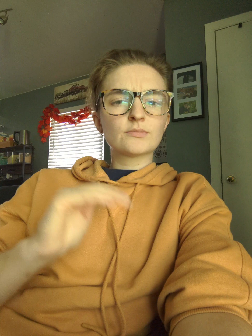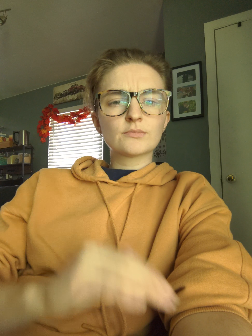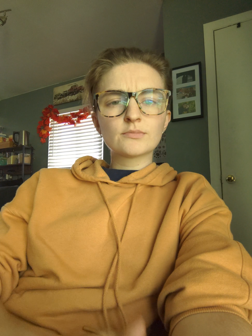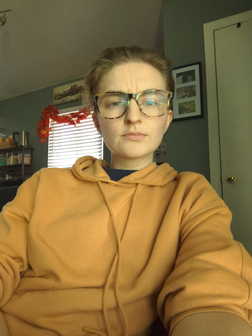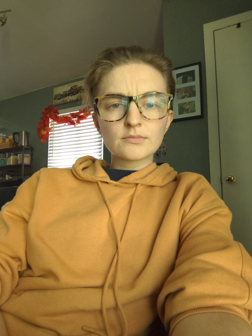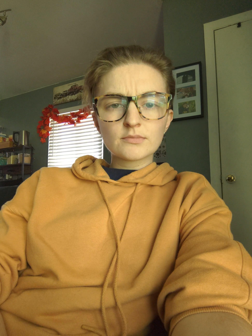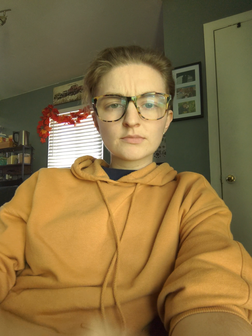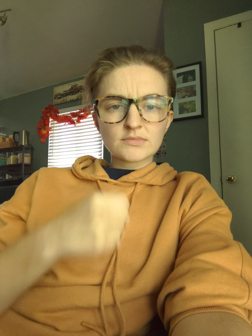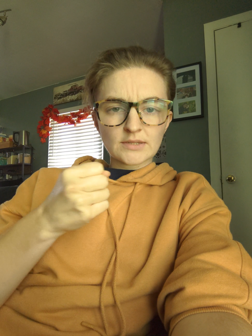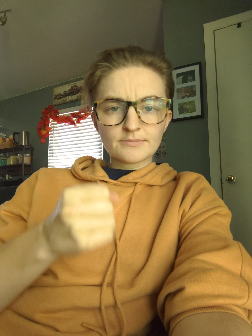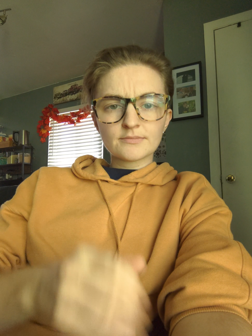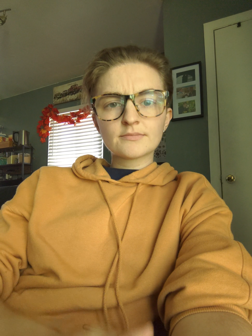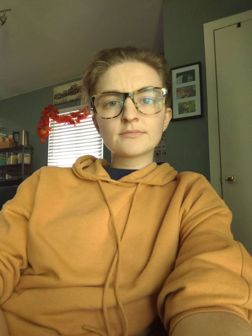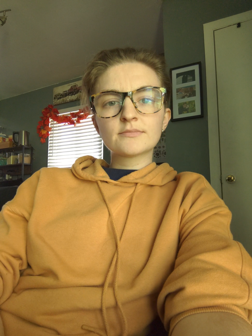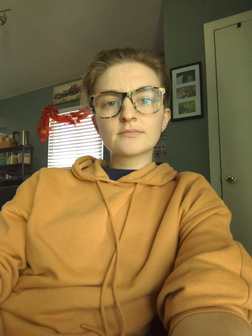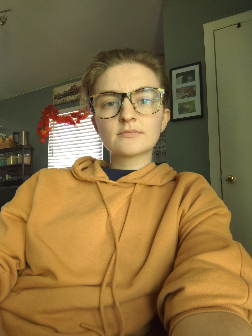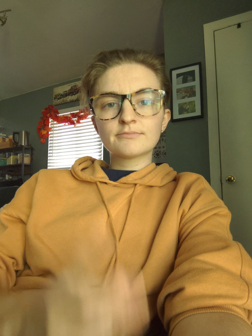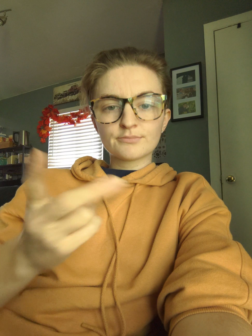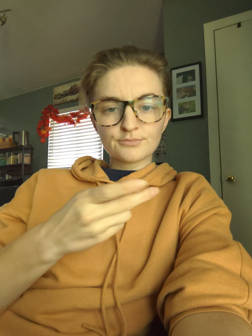hit